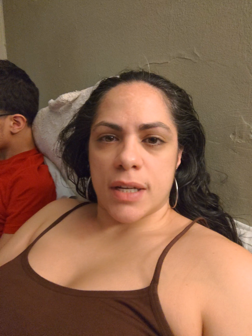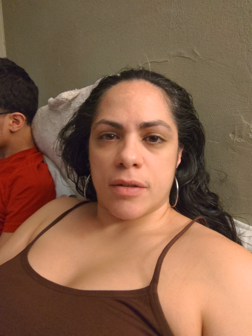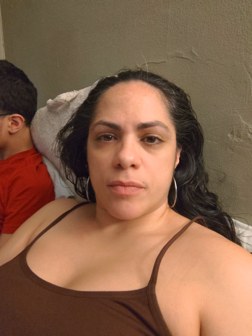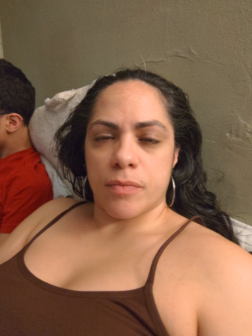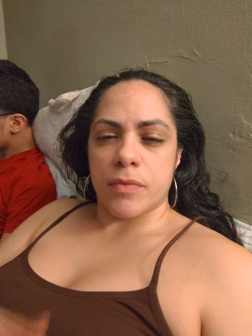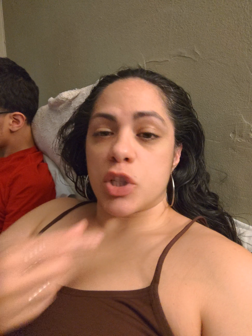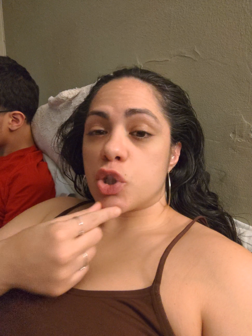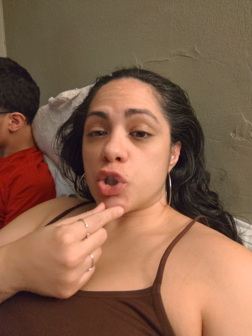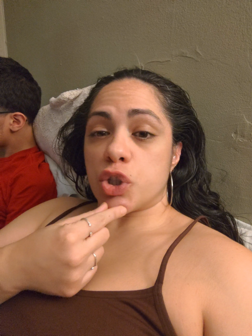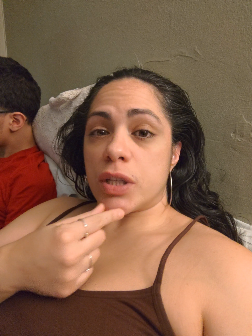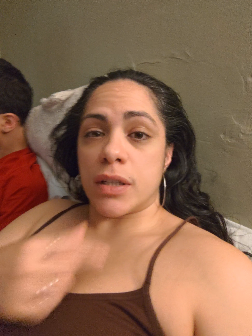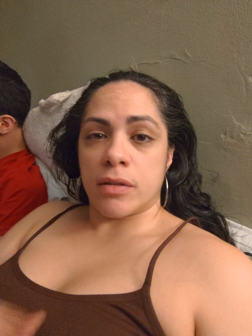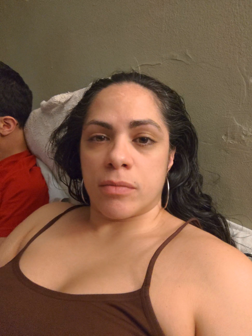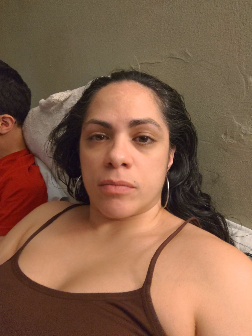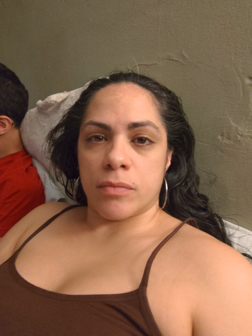chin